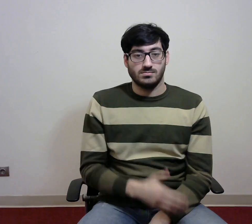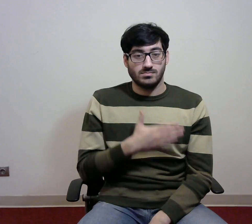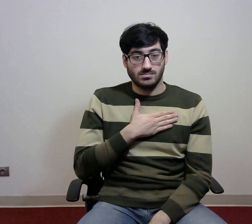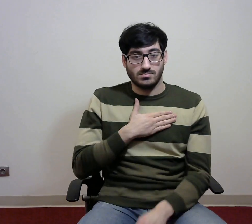mən